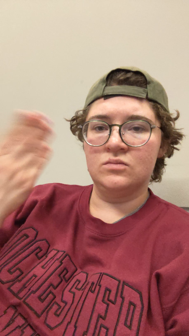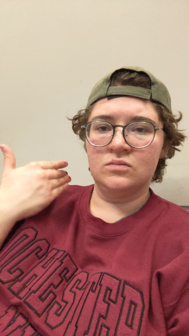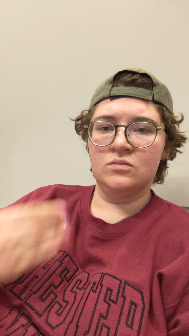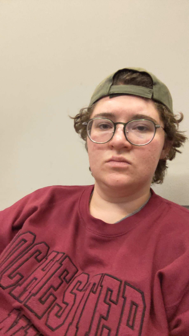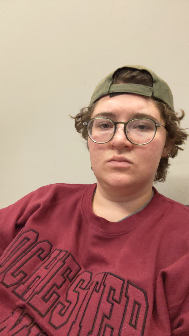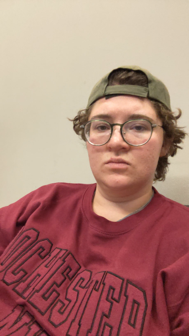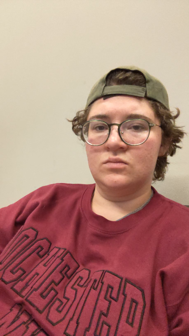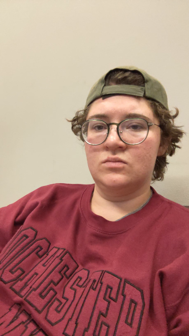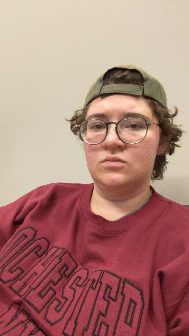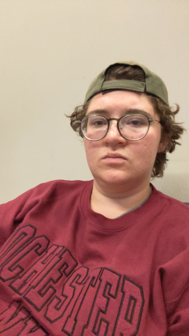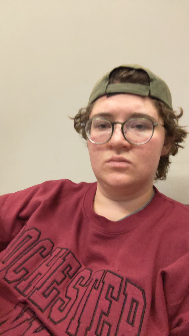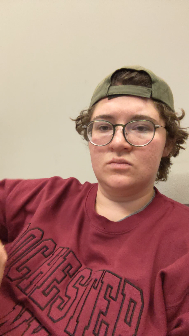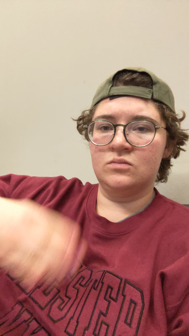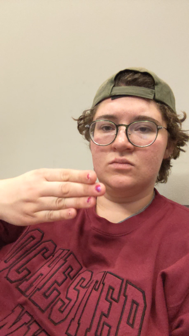kick